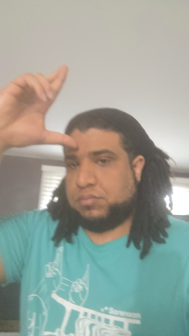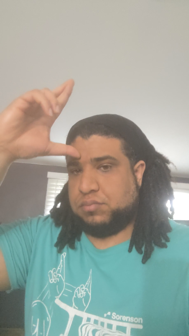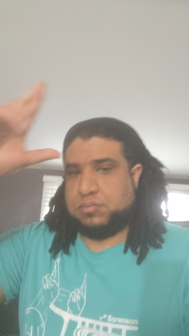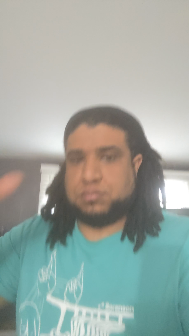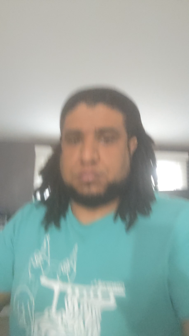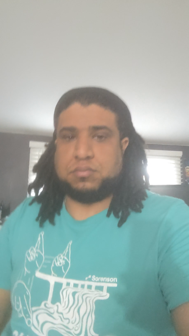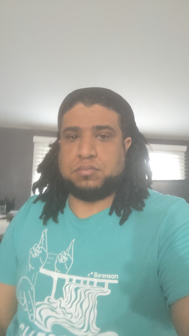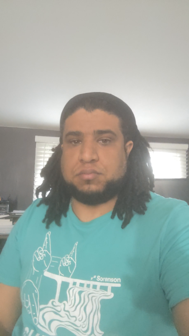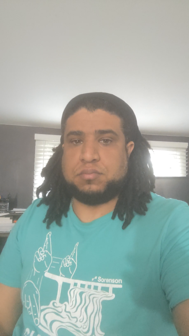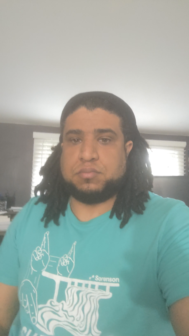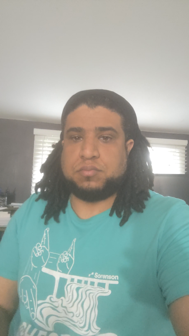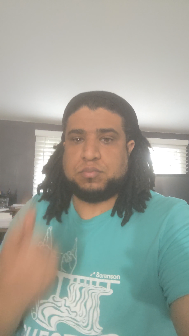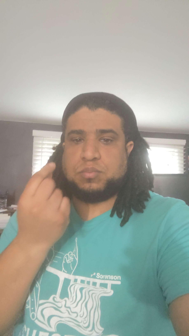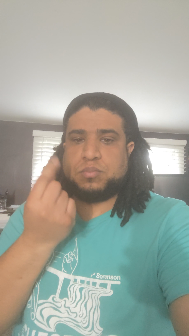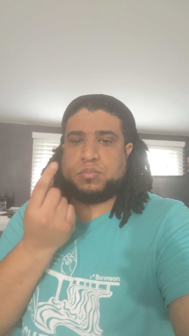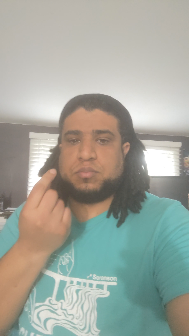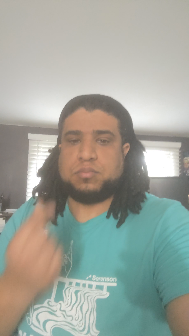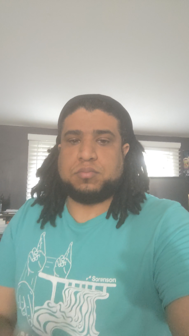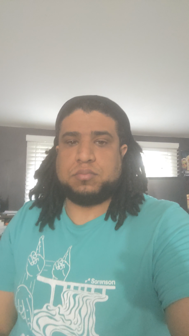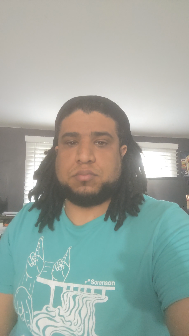do